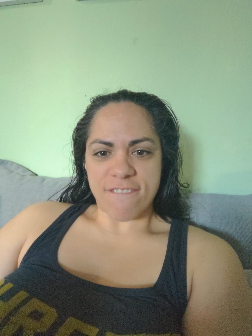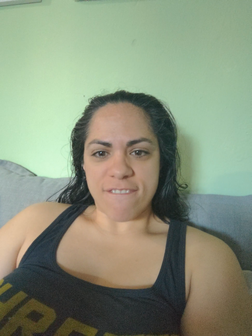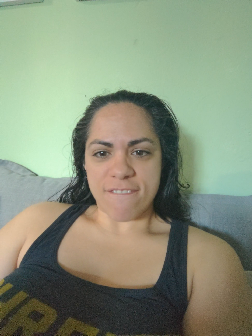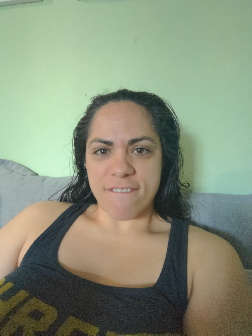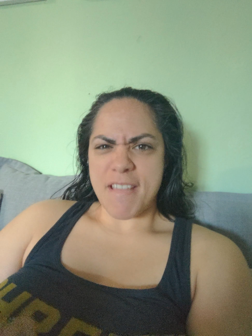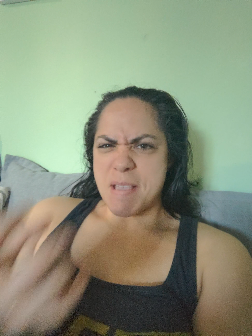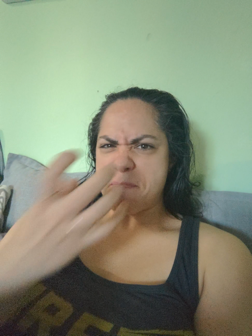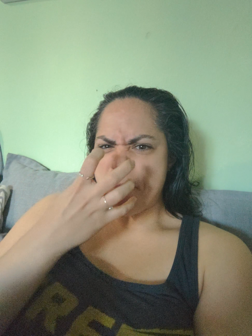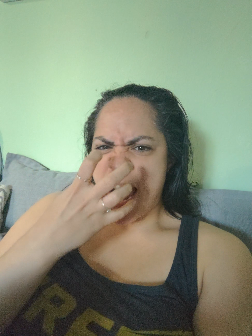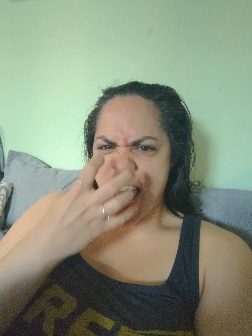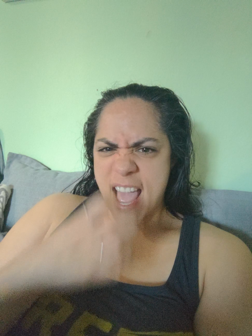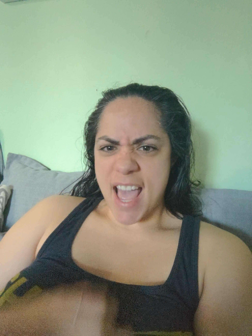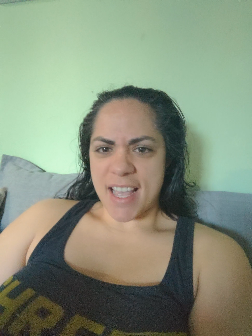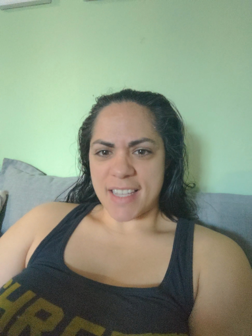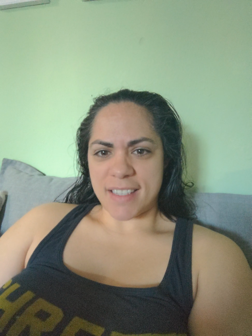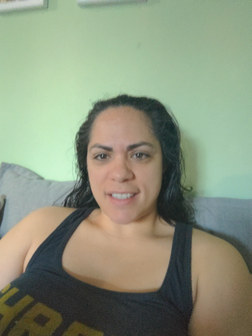mad